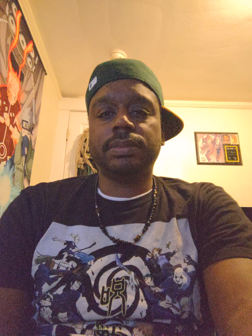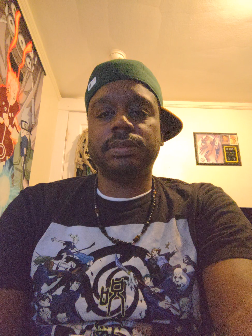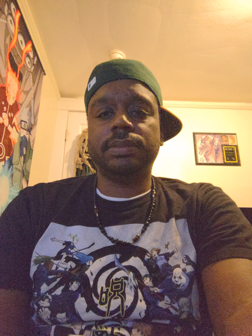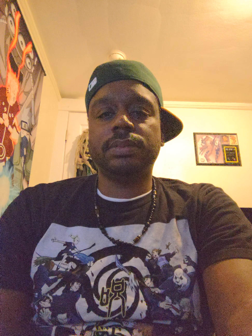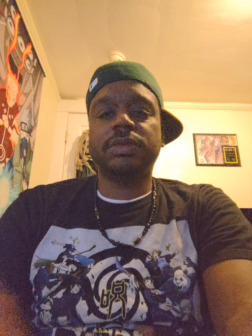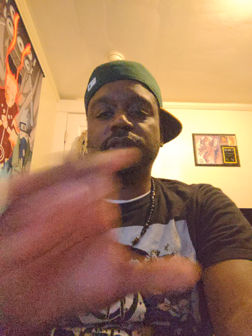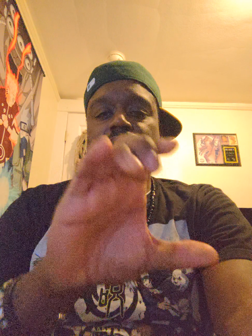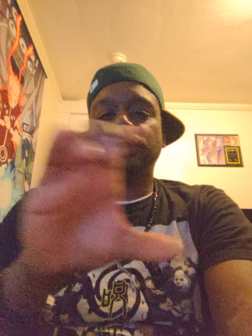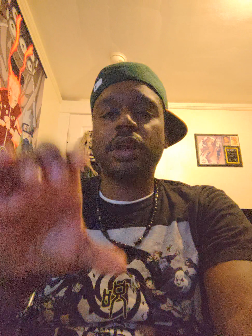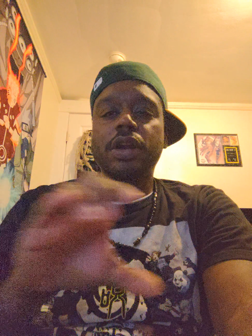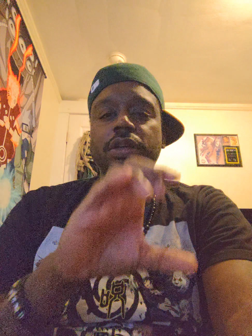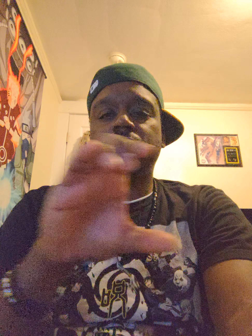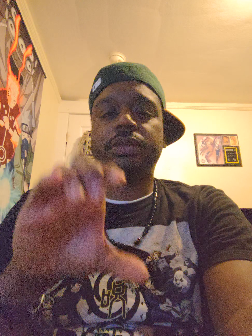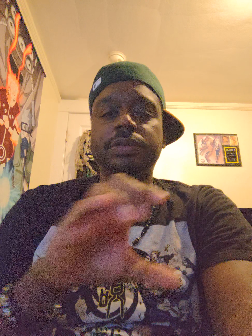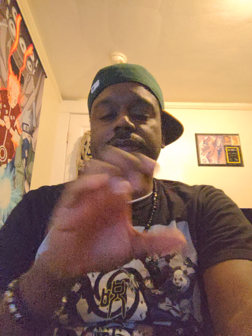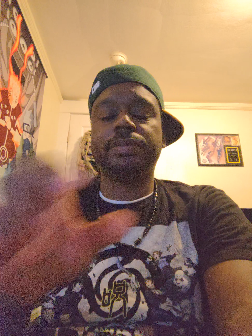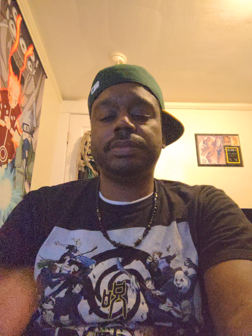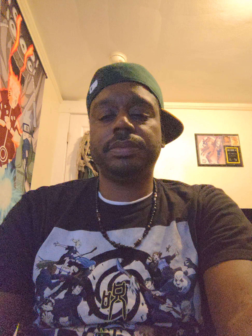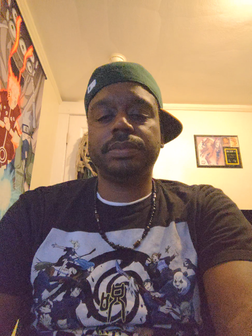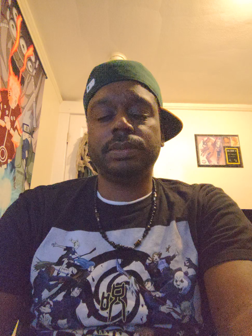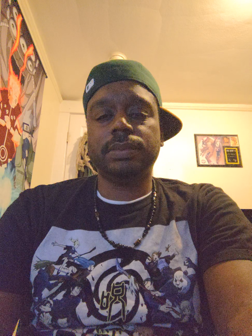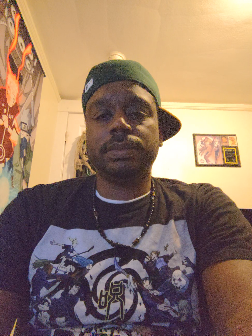chocolate